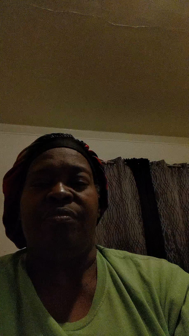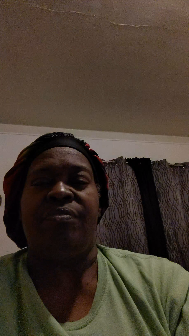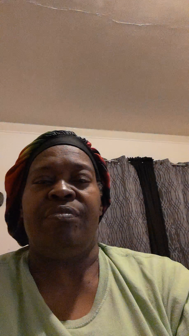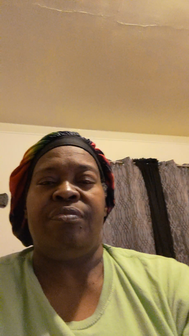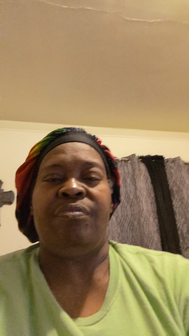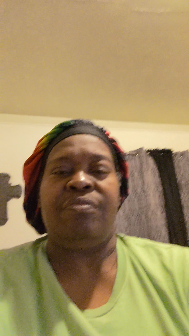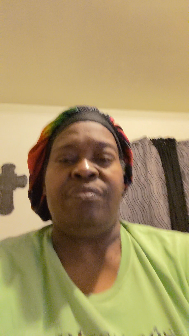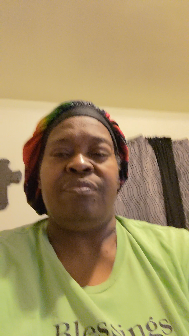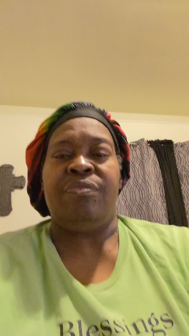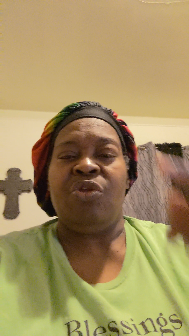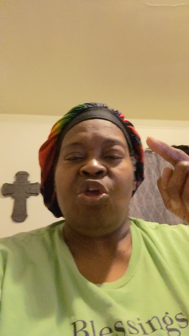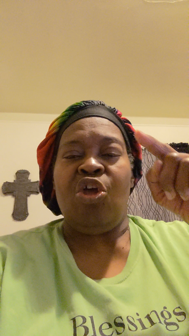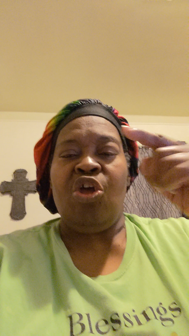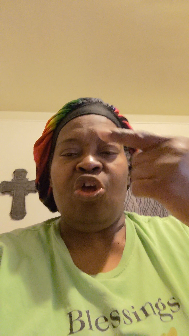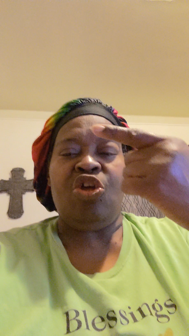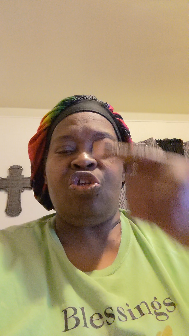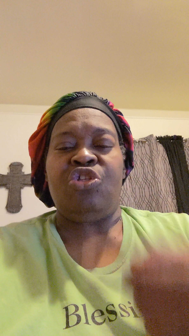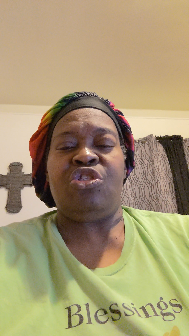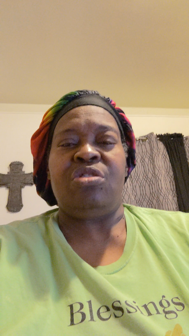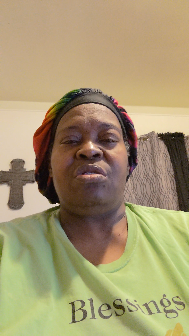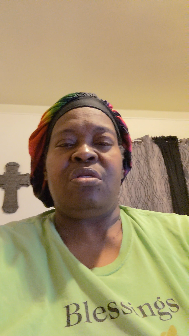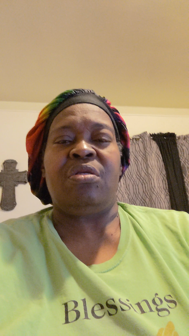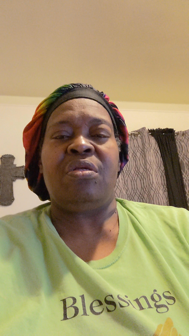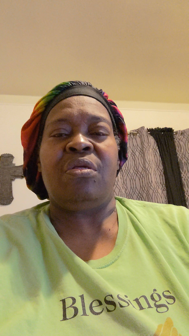hurt